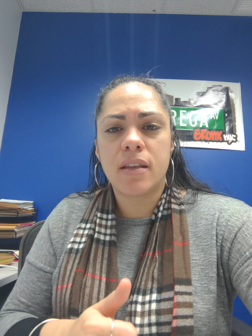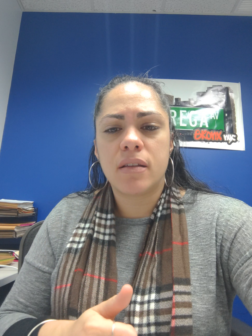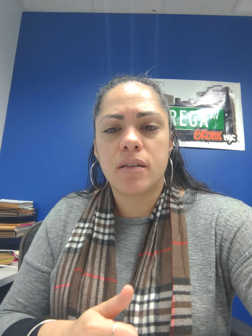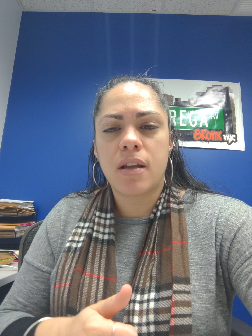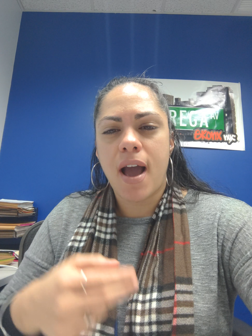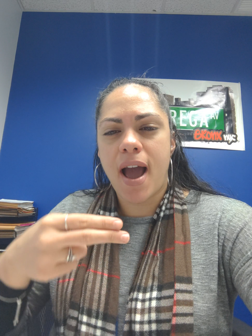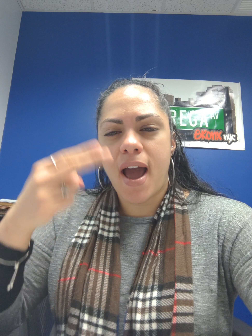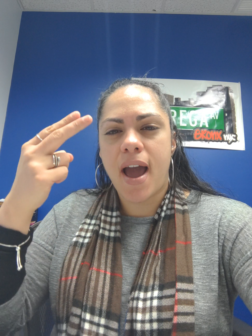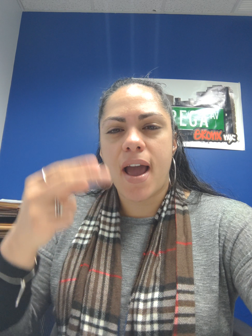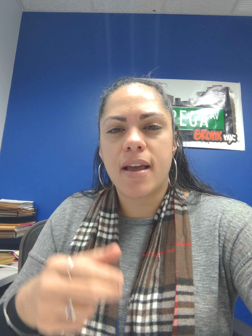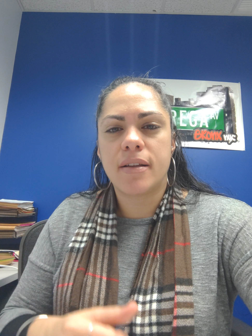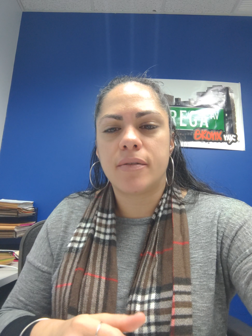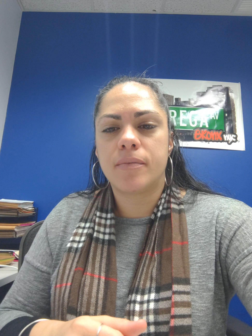high